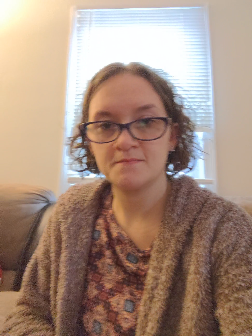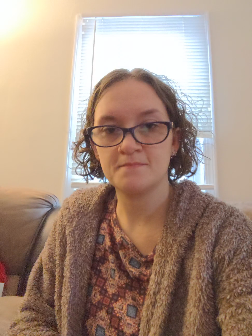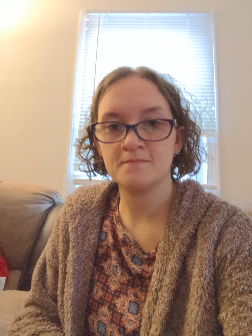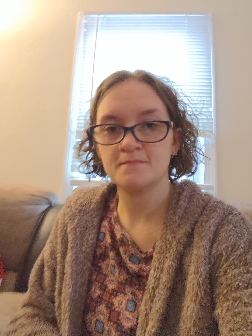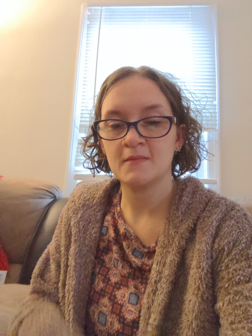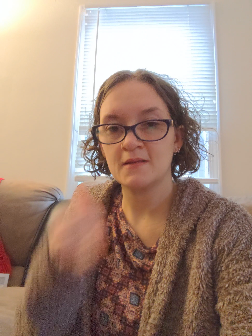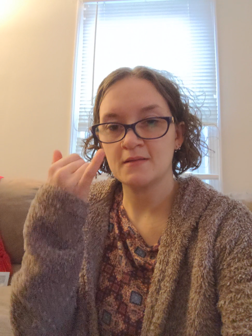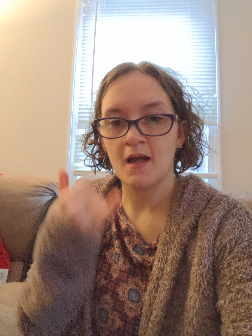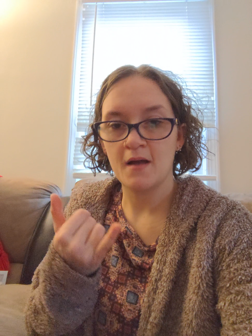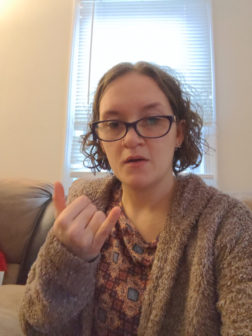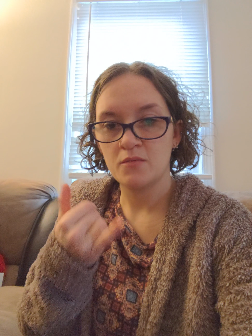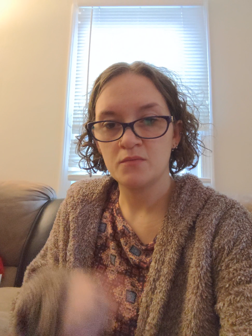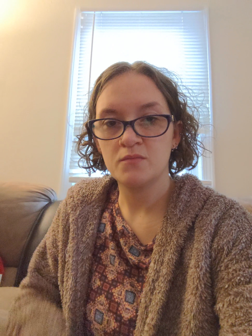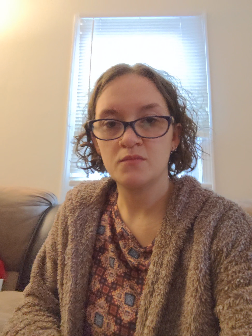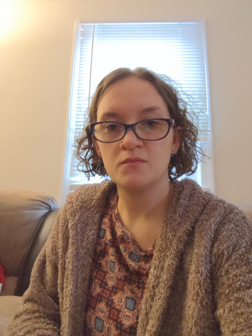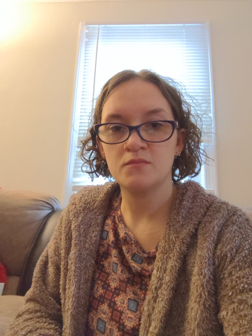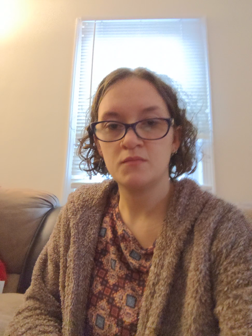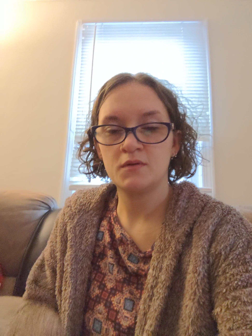now